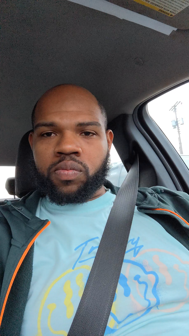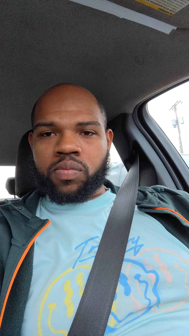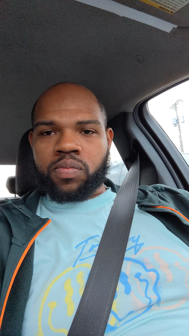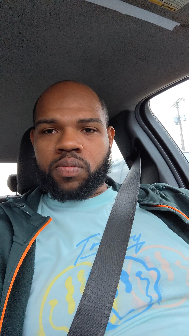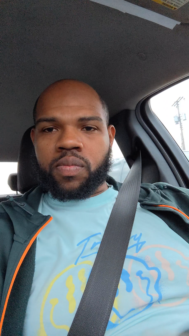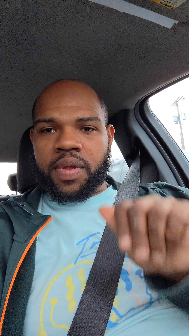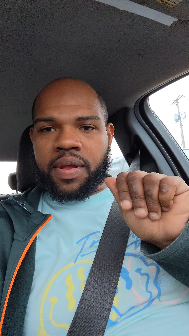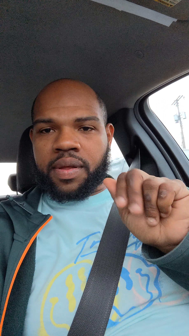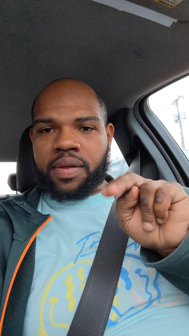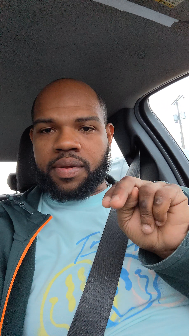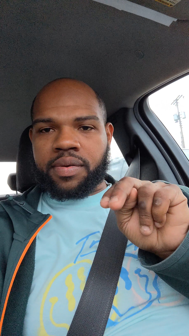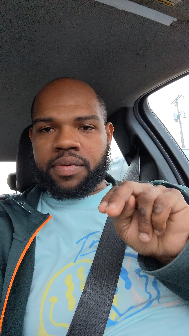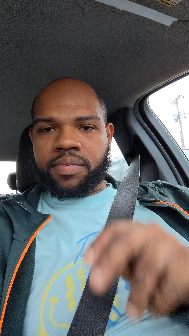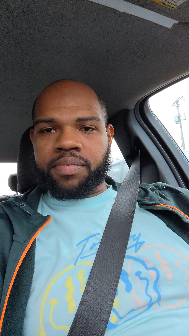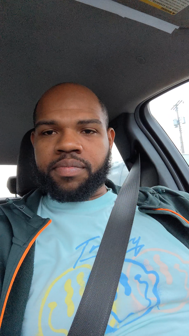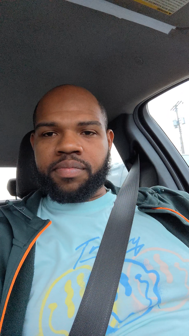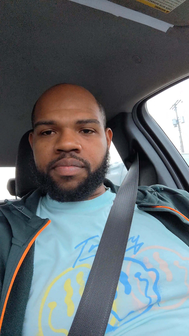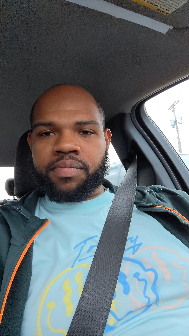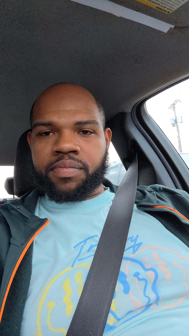an